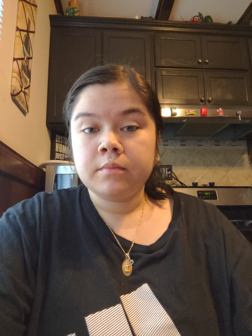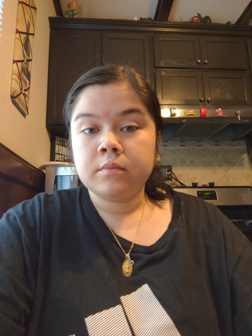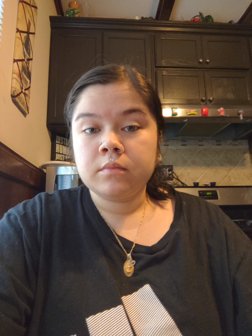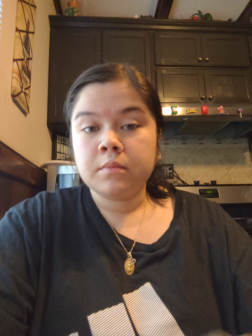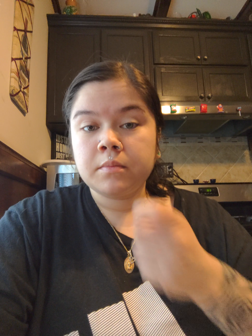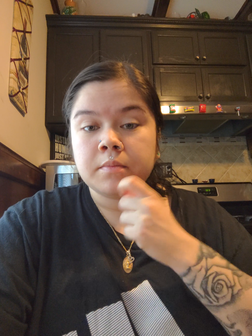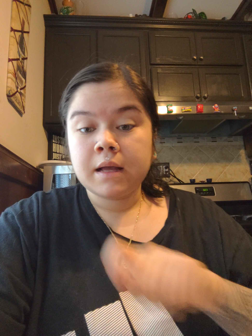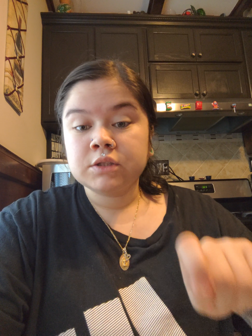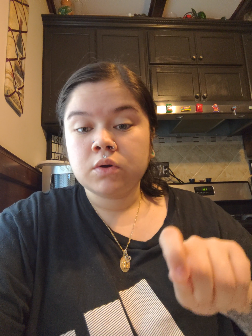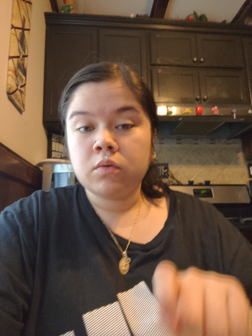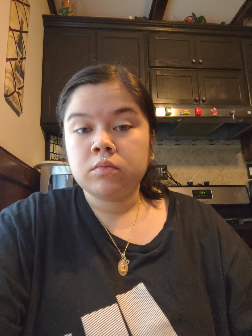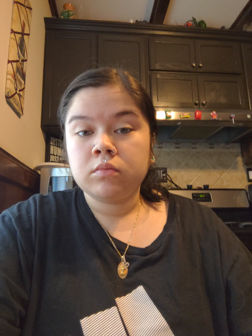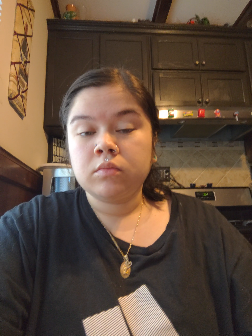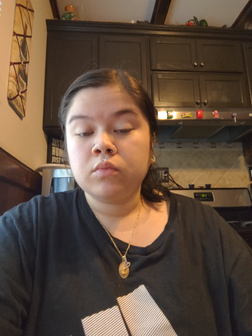pencil